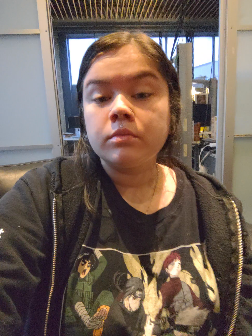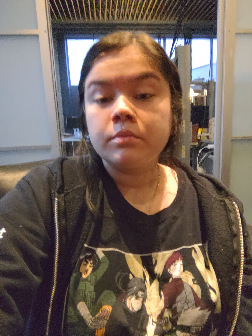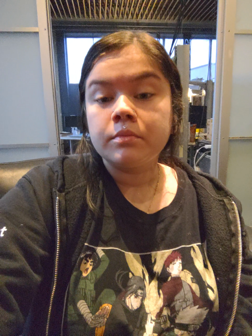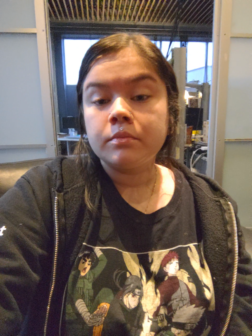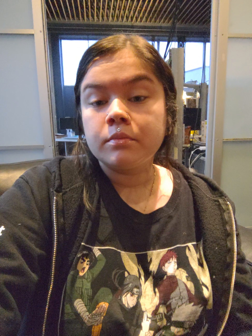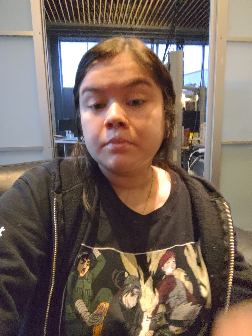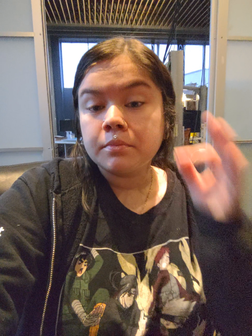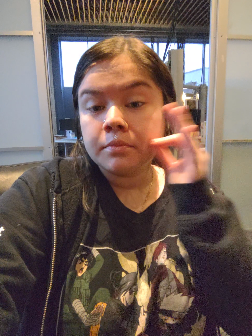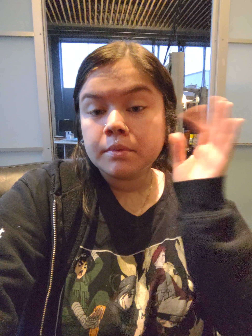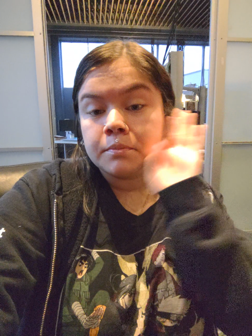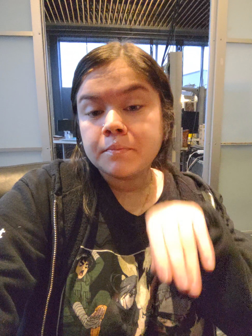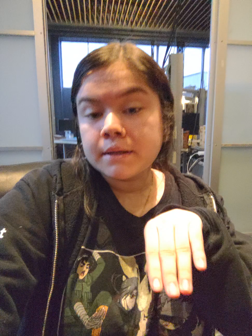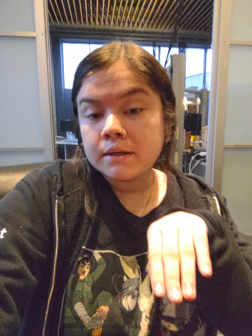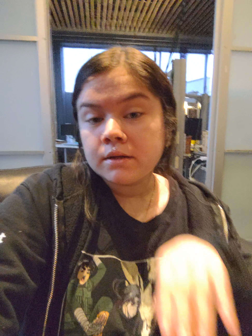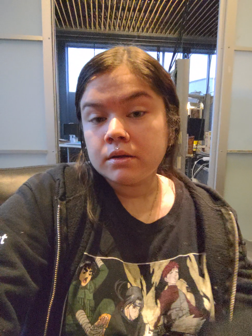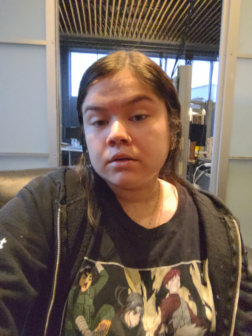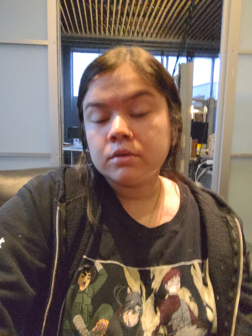bee